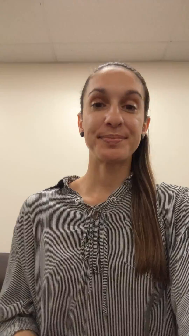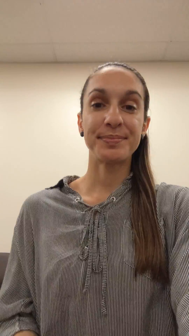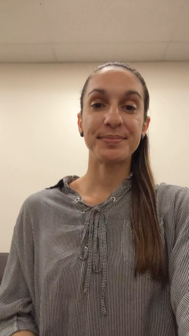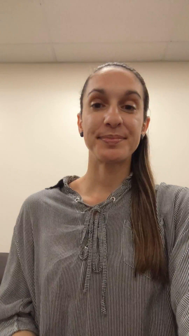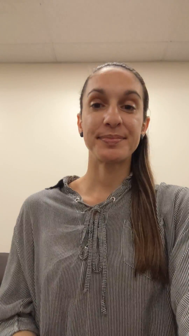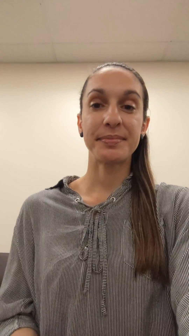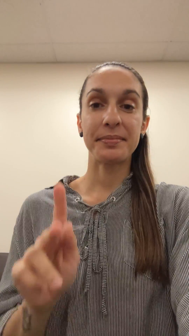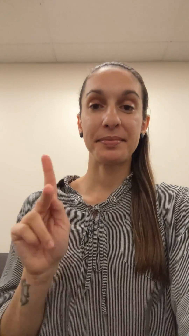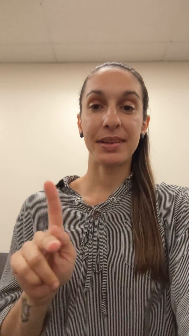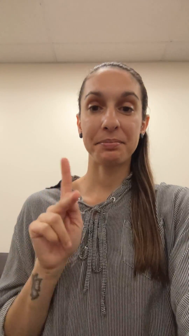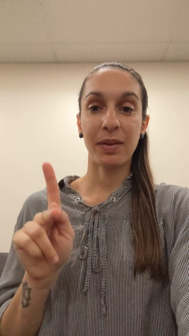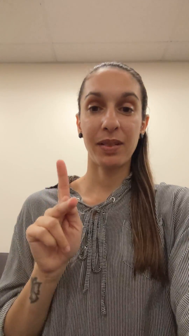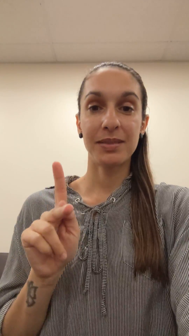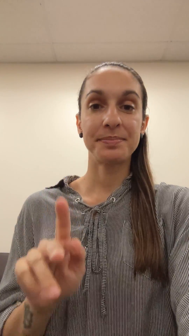people